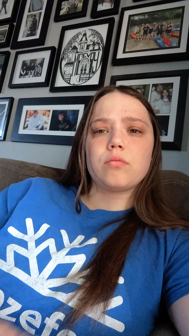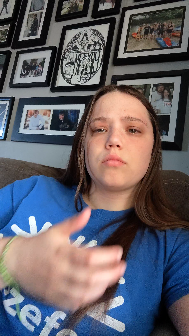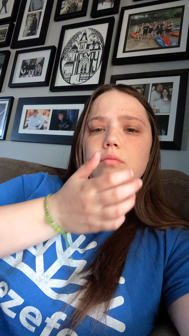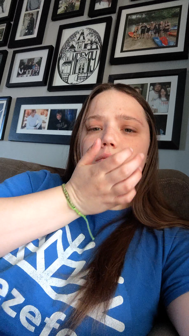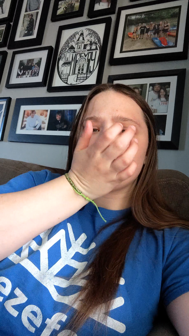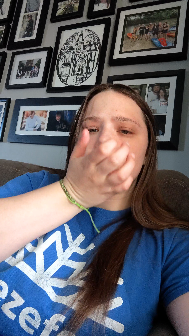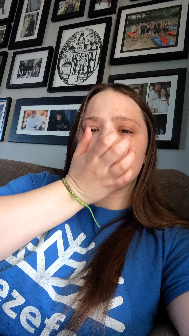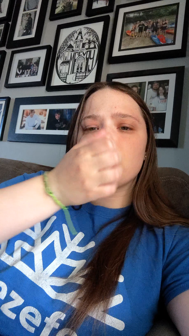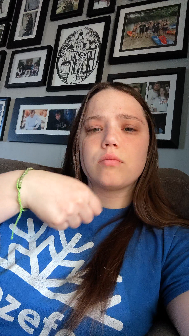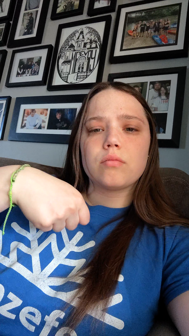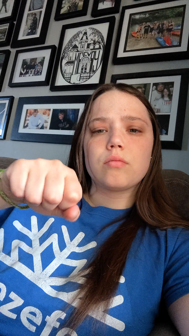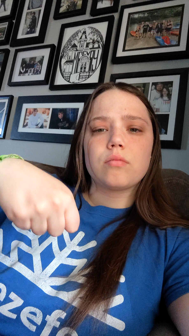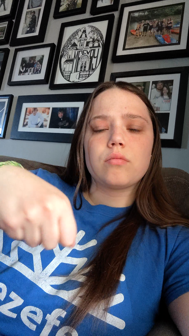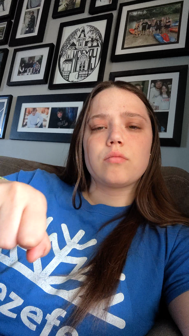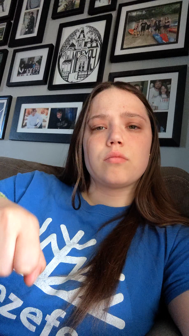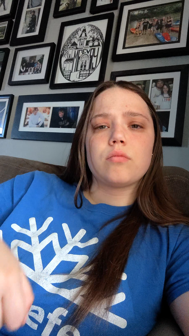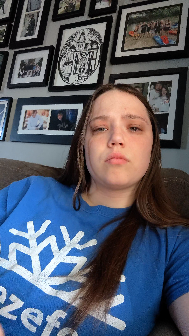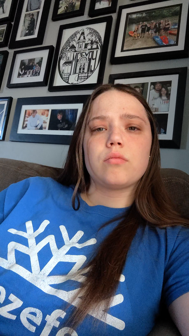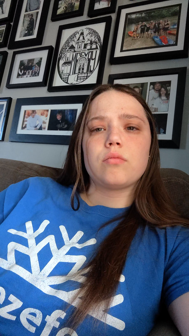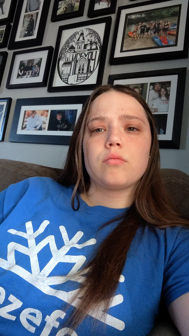lawn mower